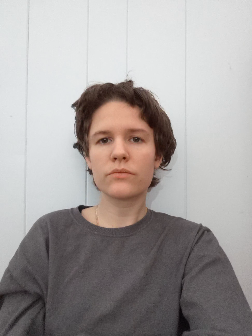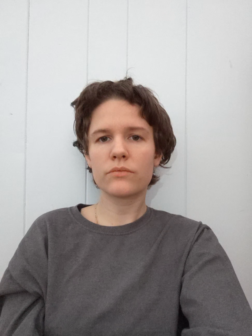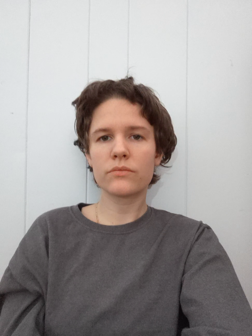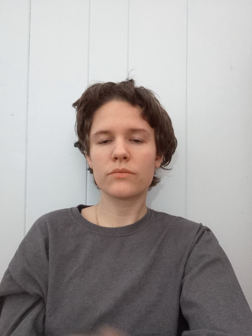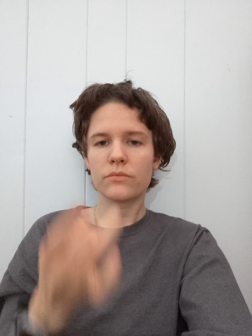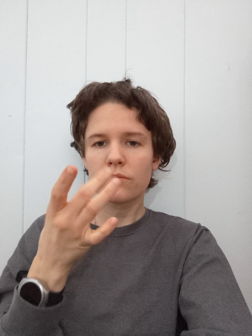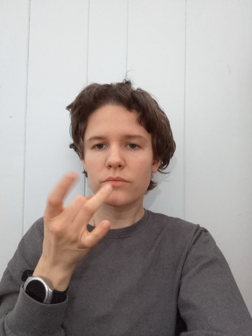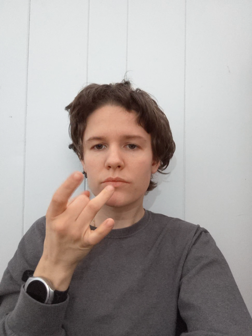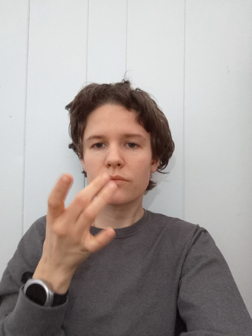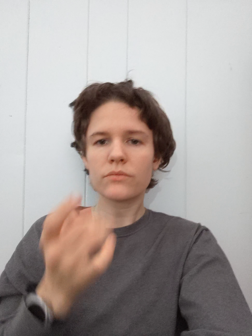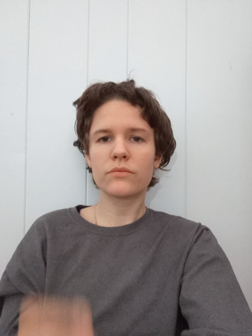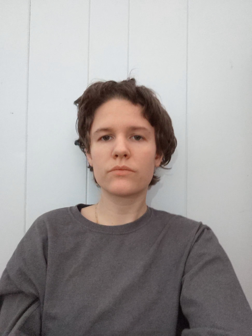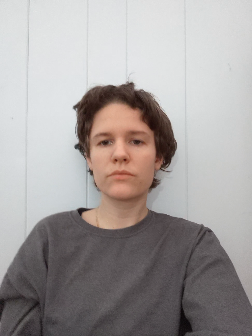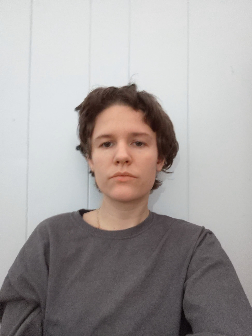snack